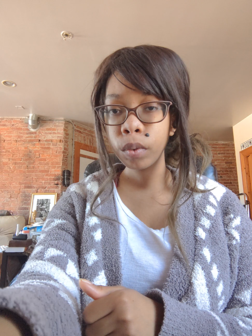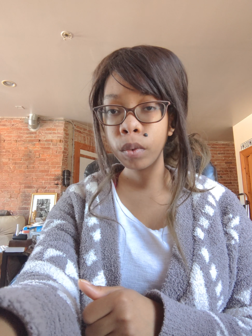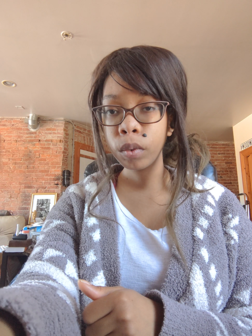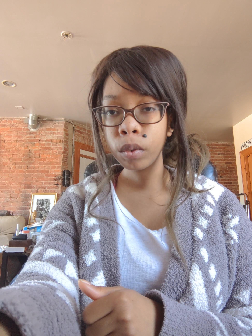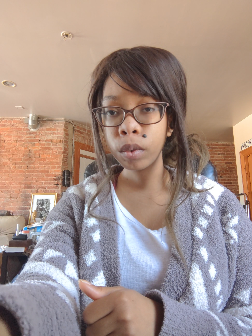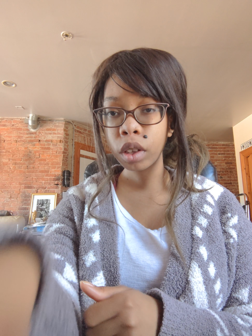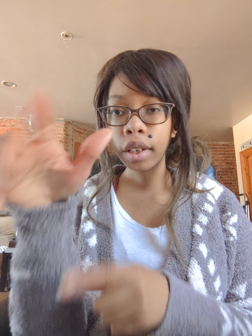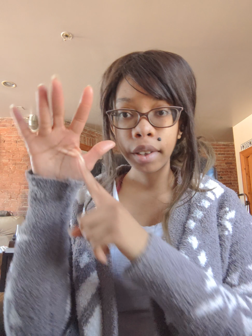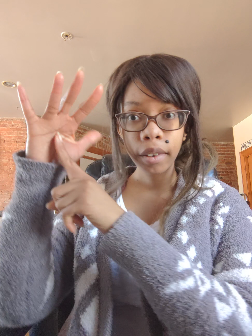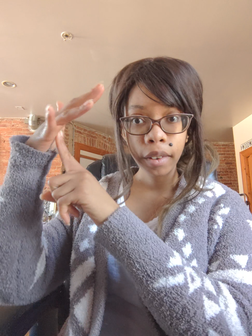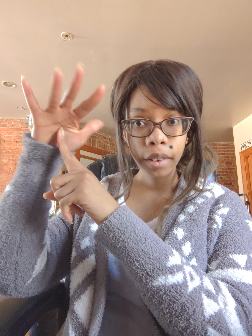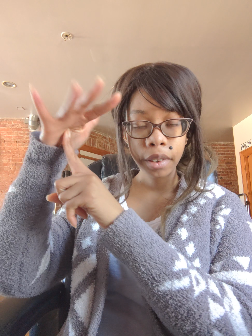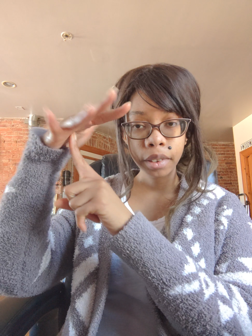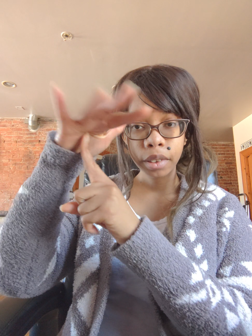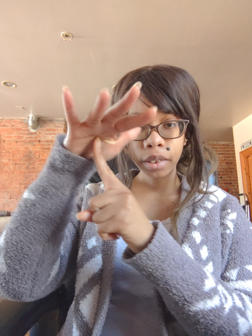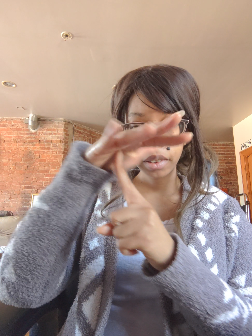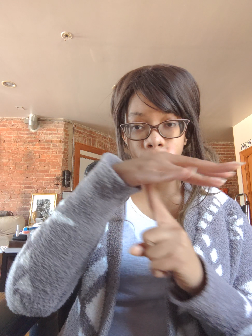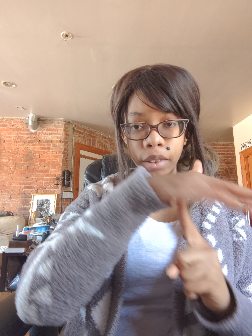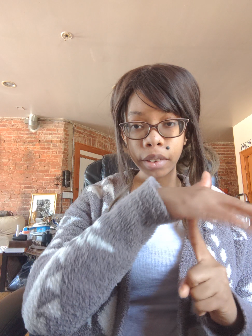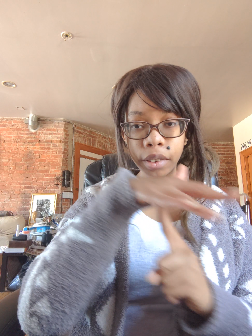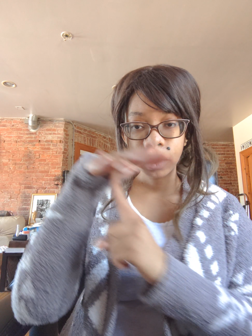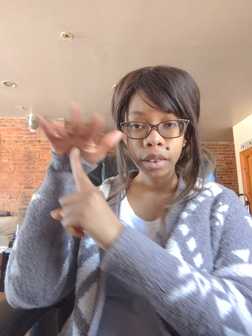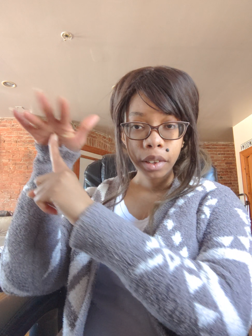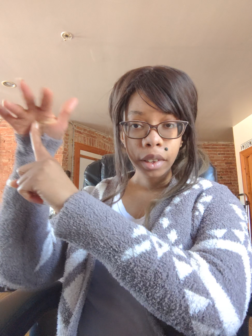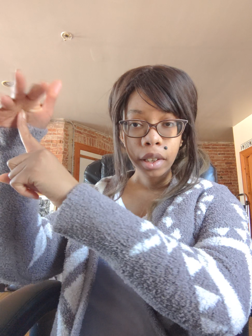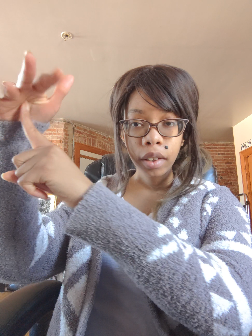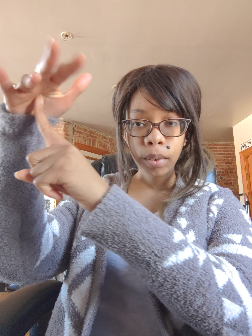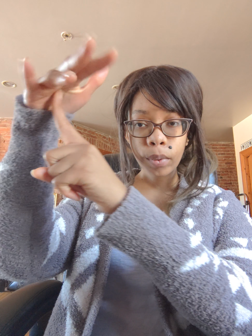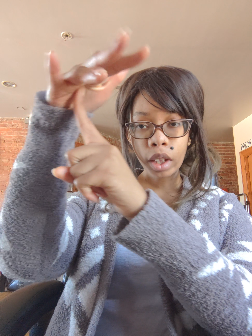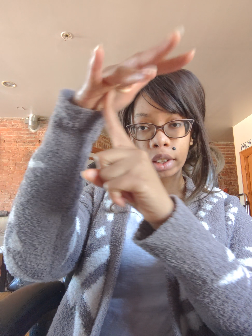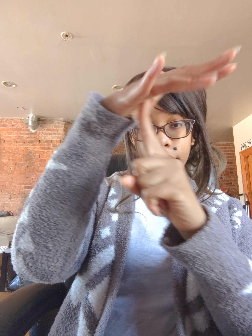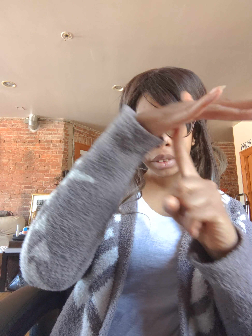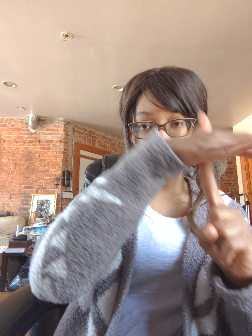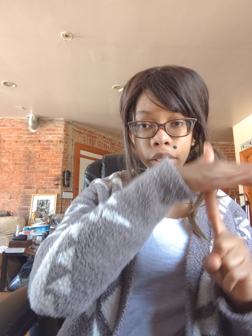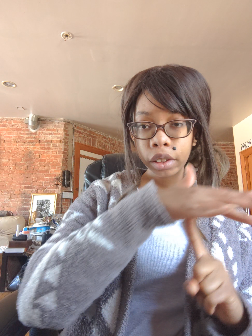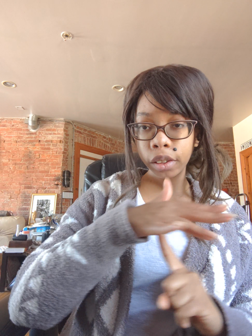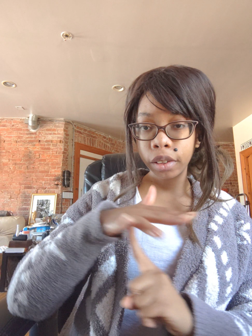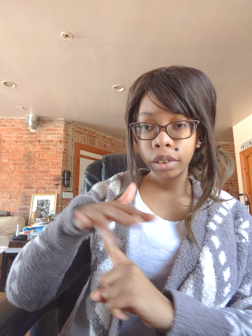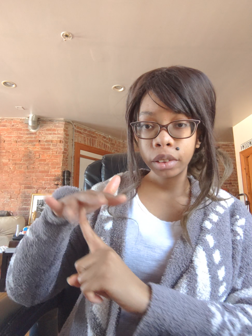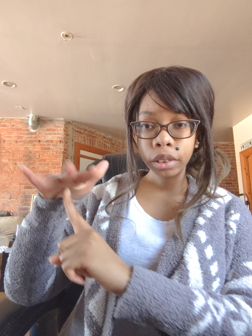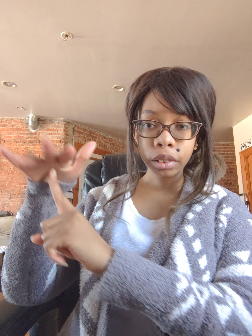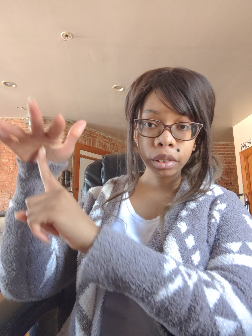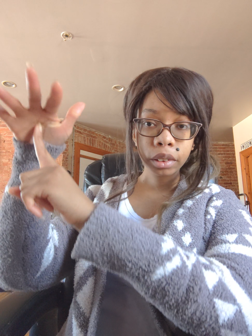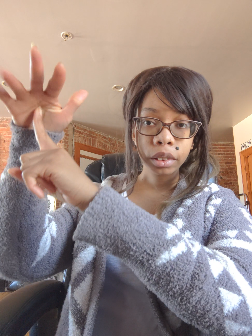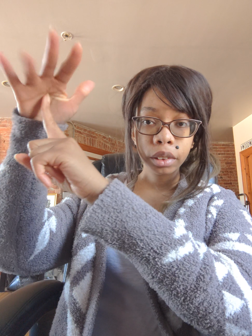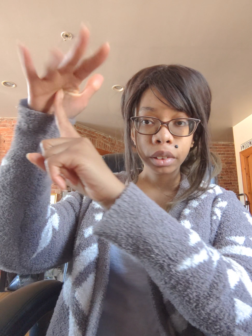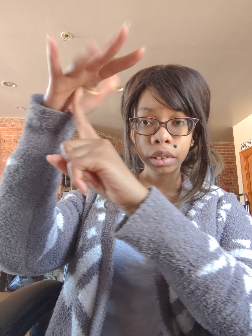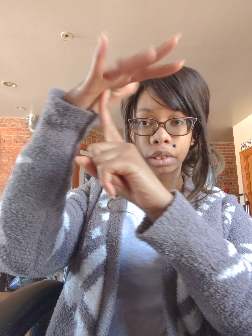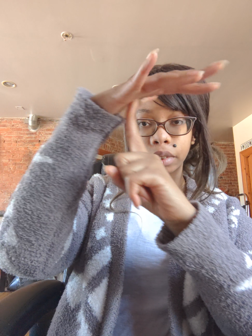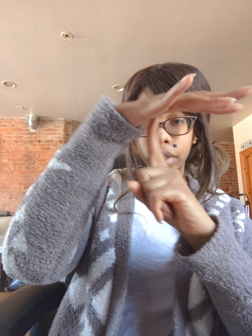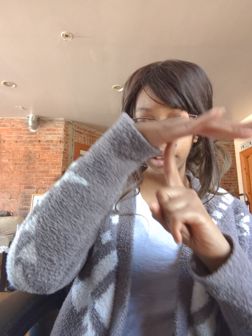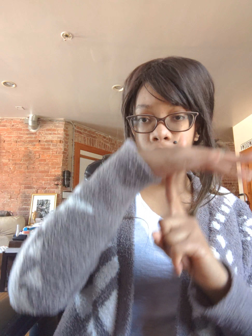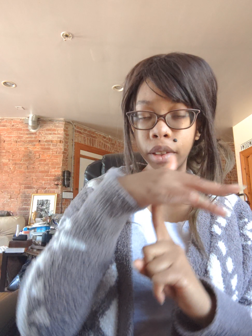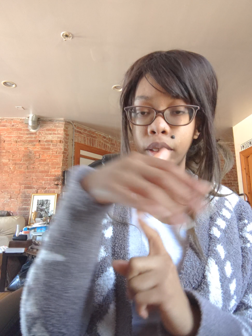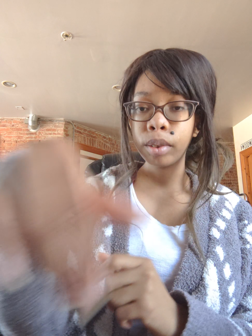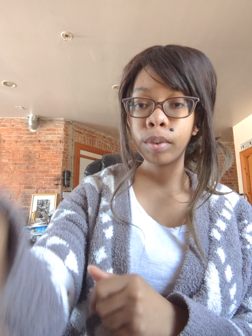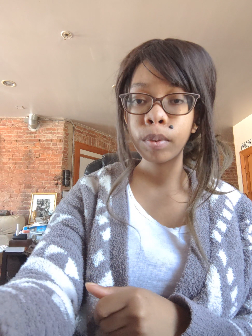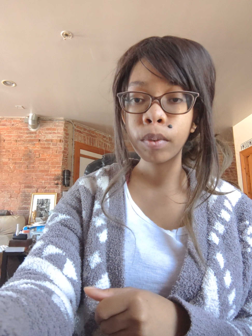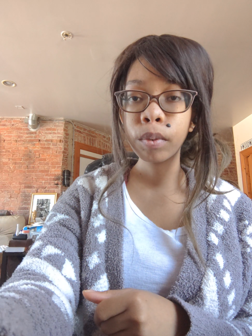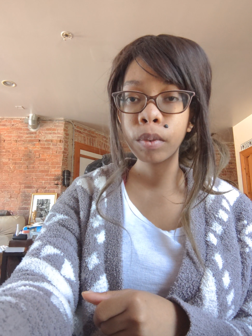helicopter